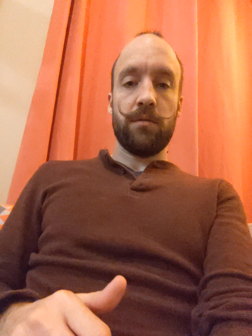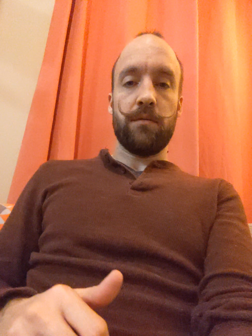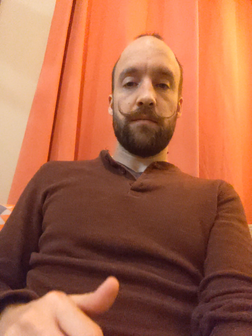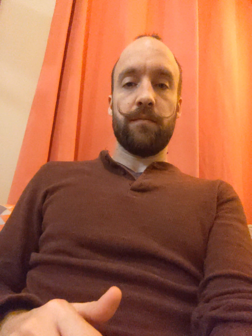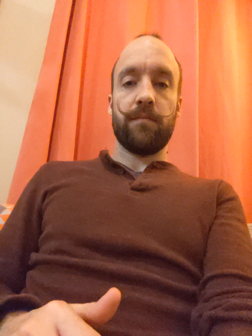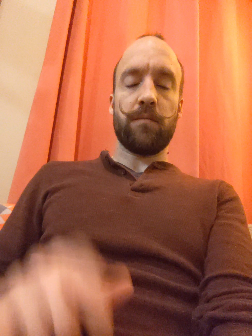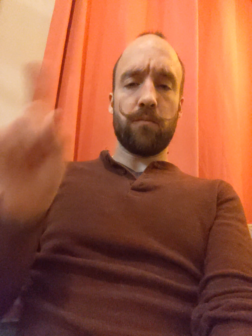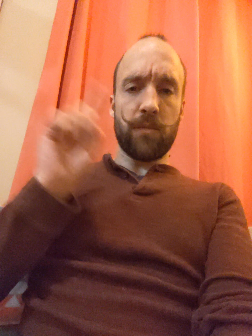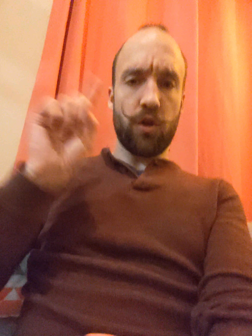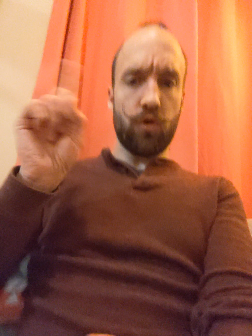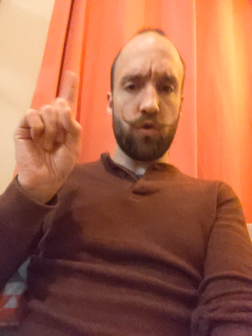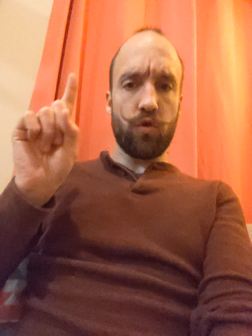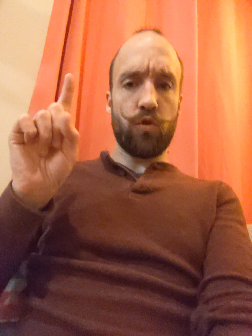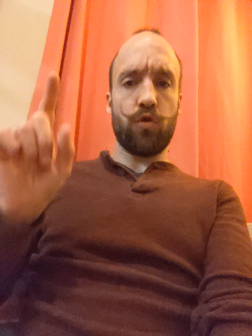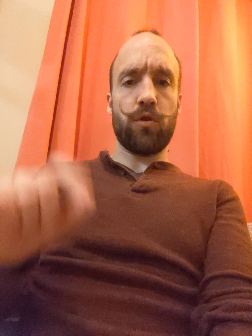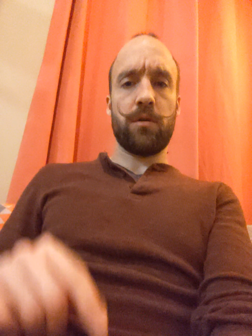where